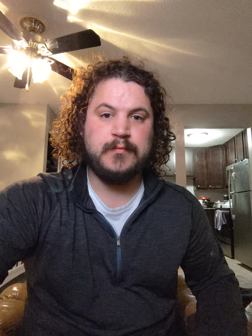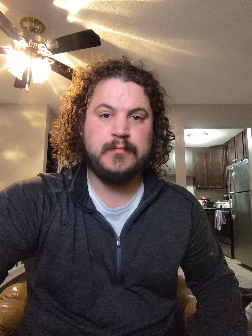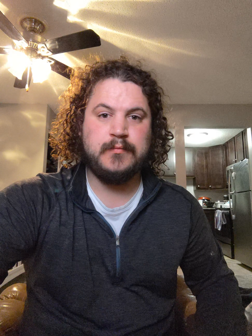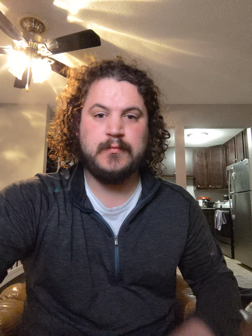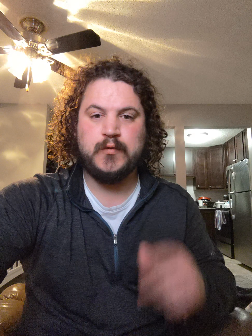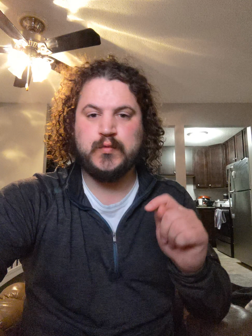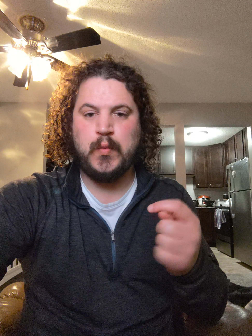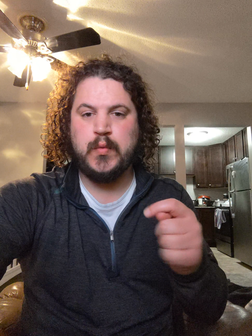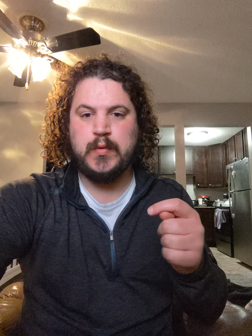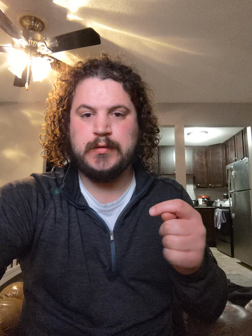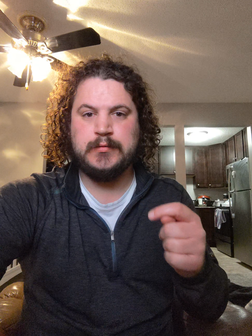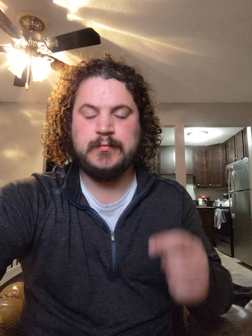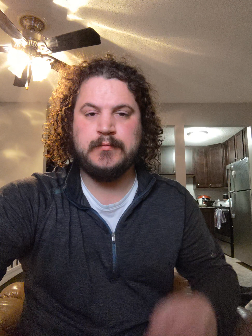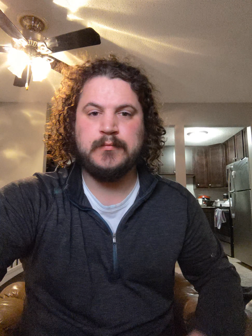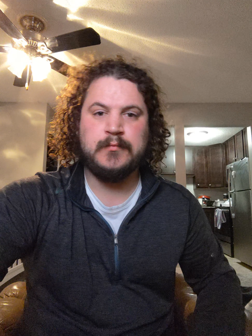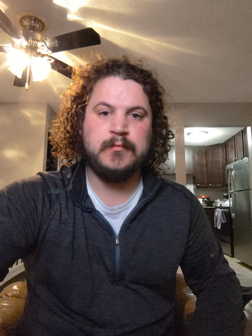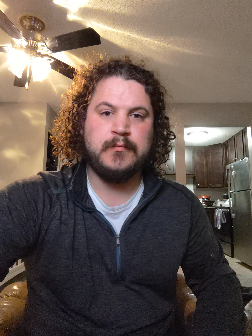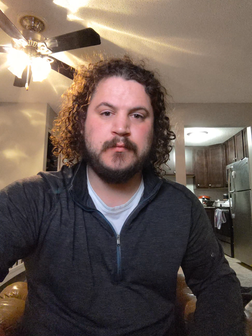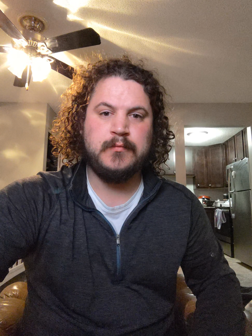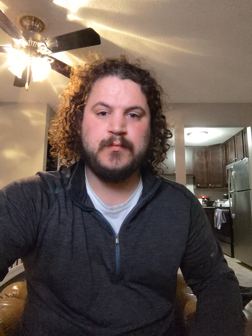toy